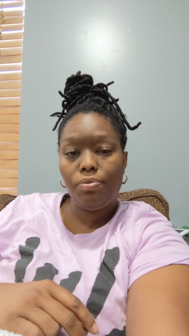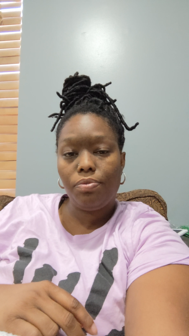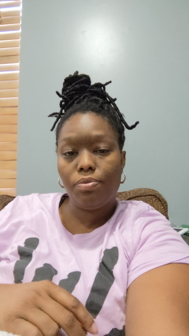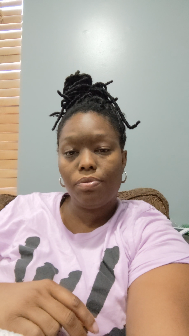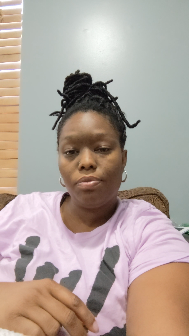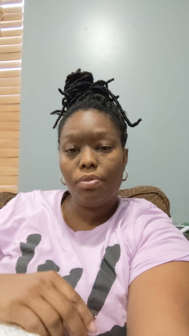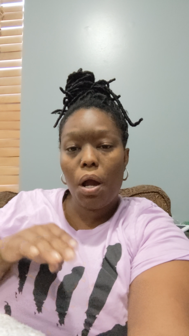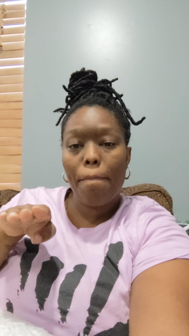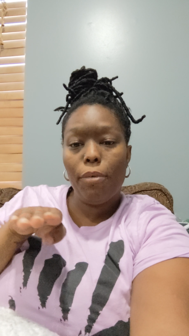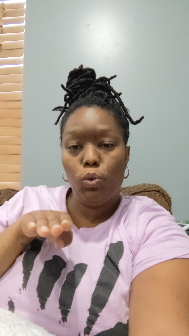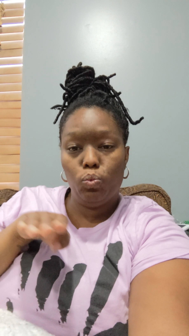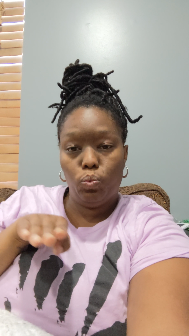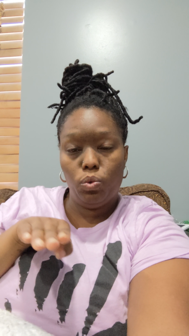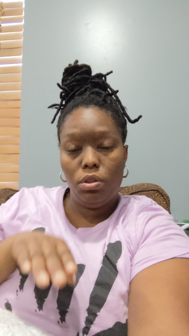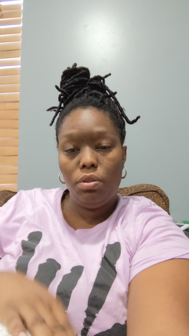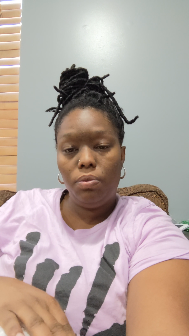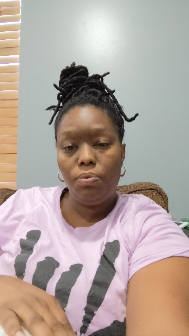boots